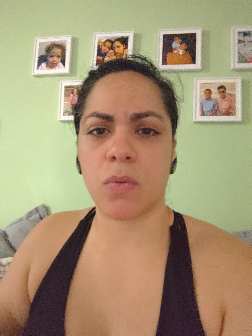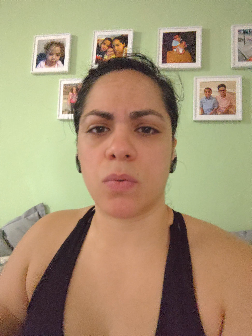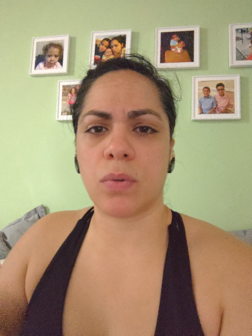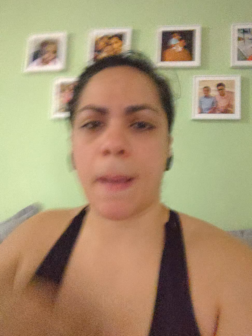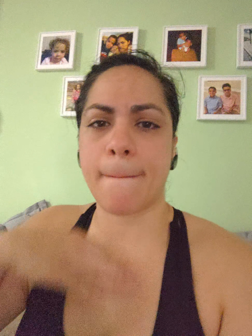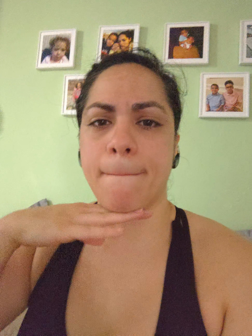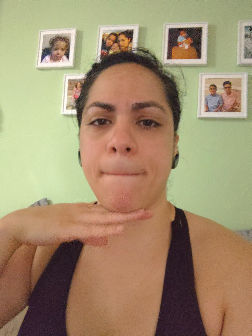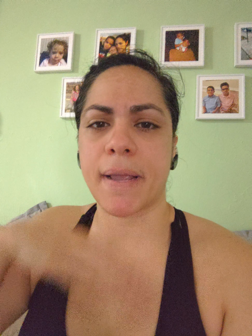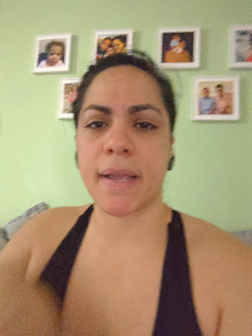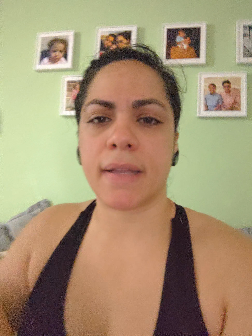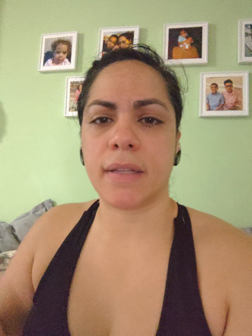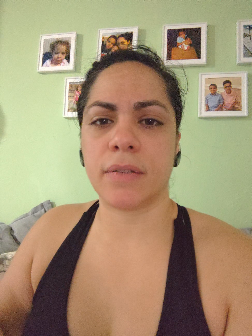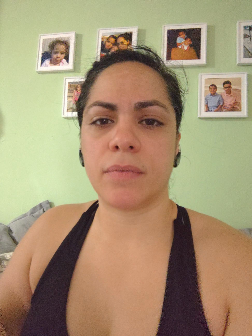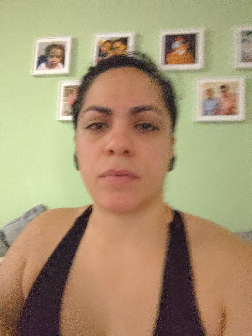pig